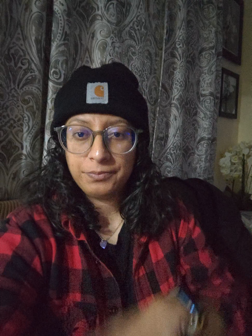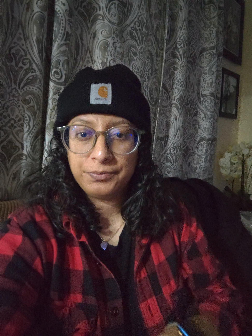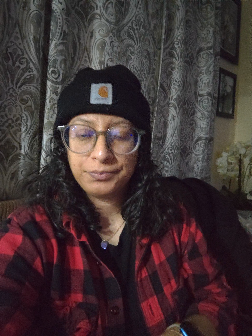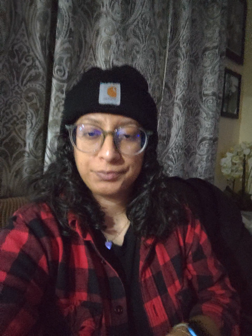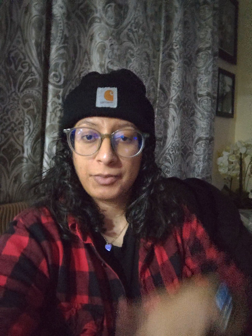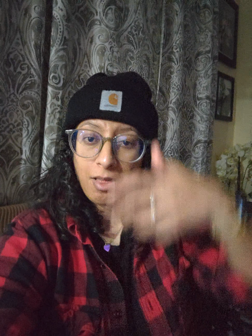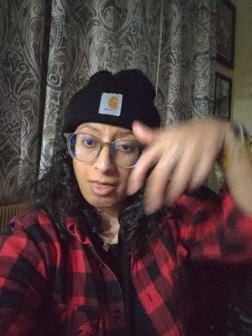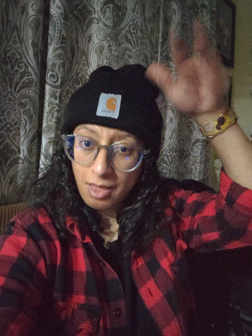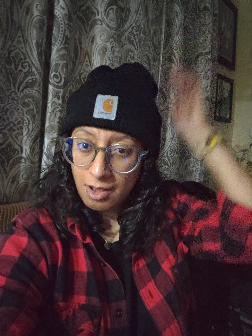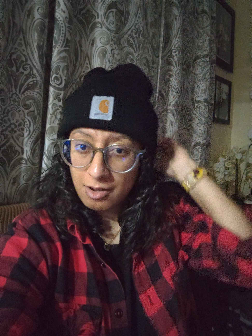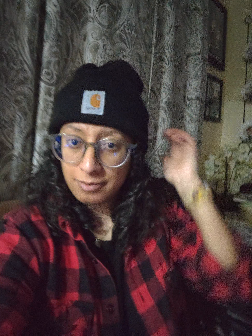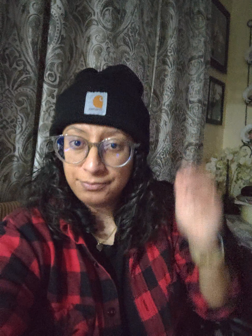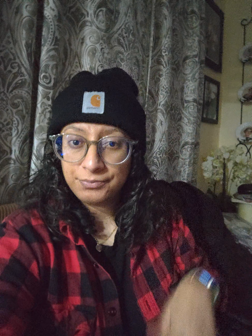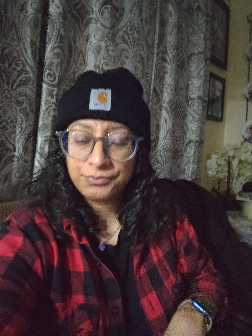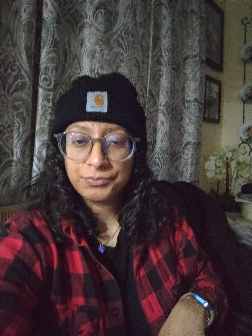lion